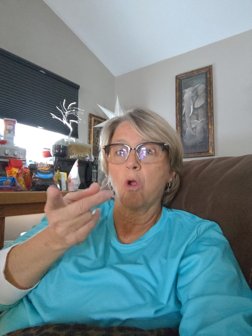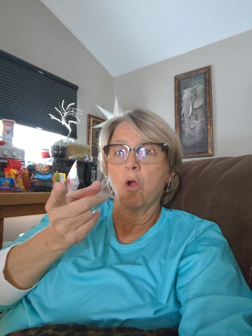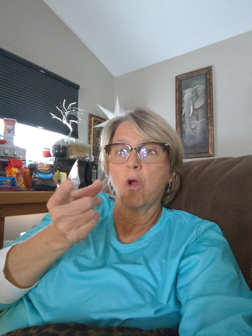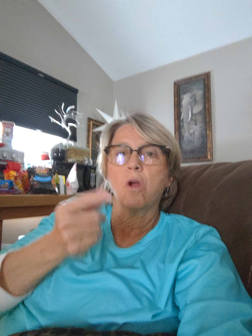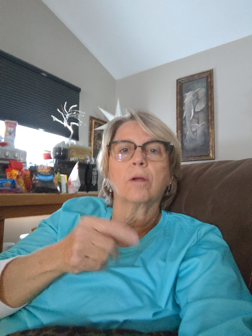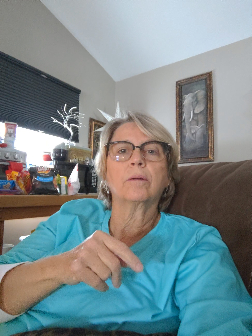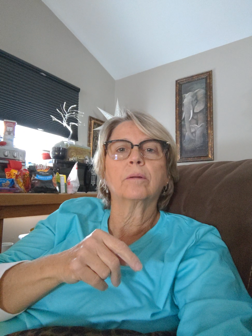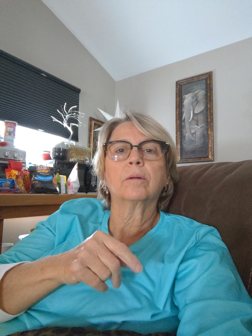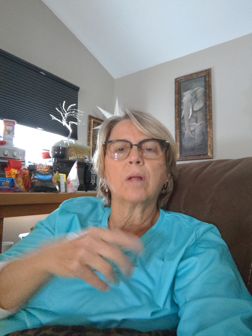dog